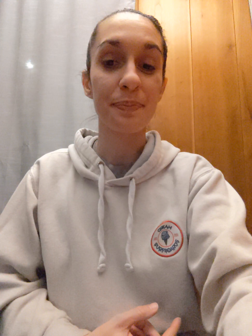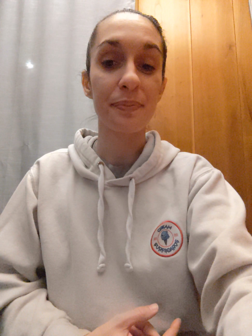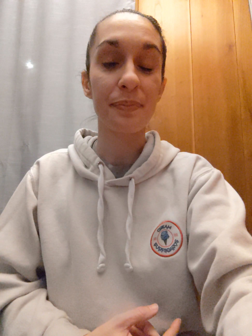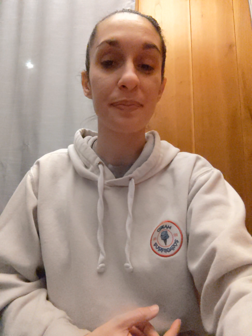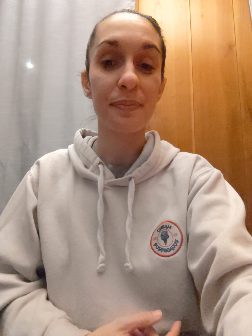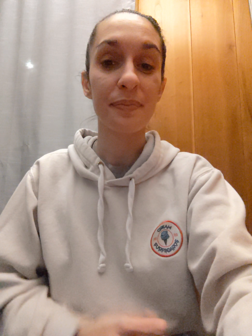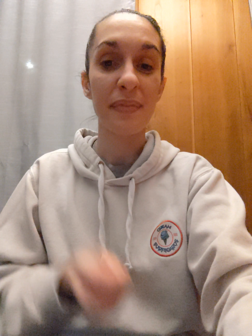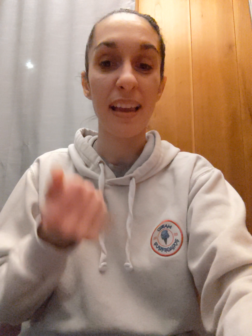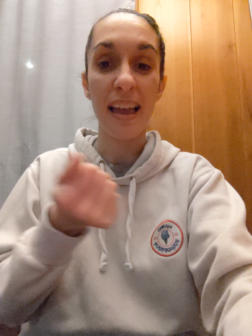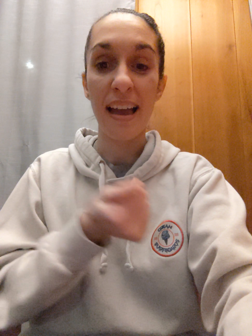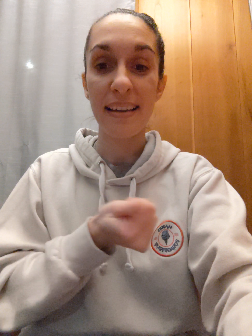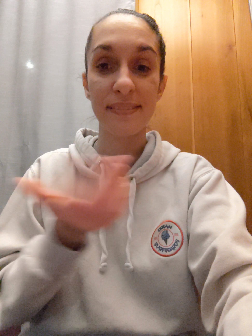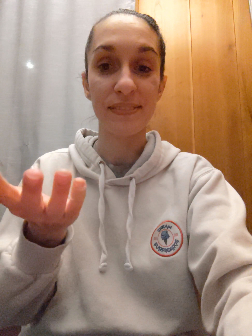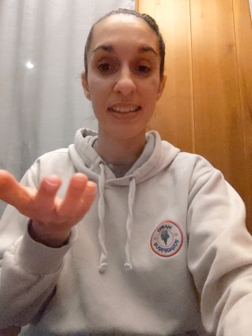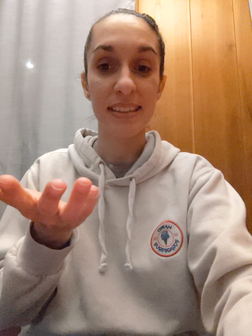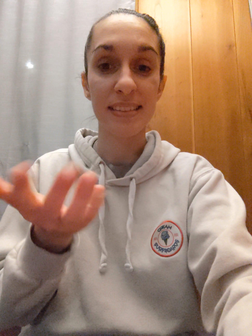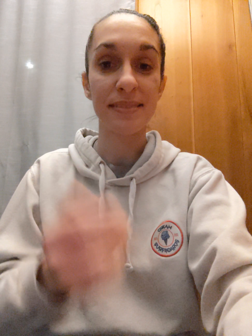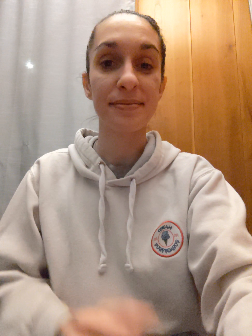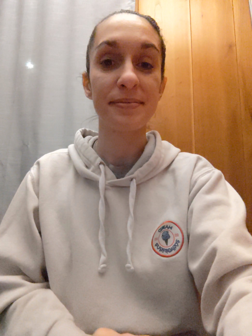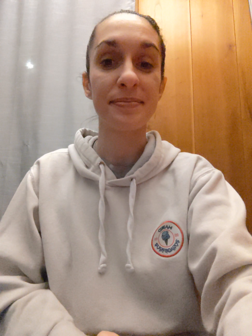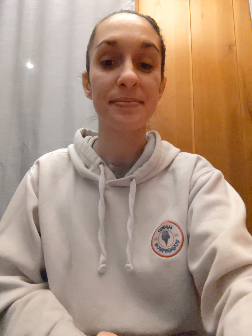every